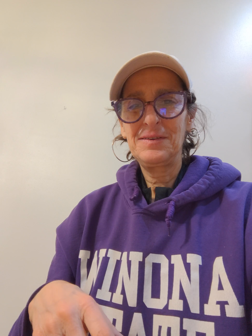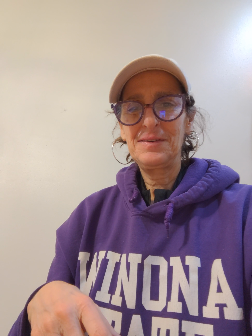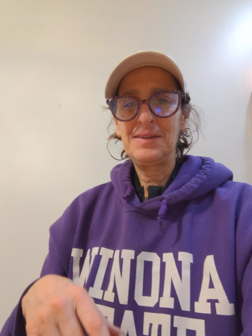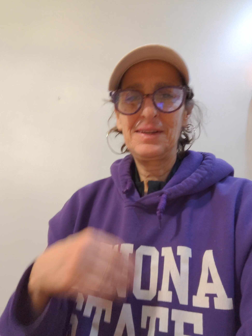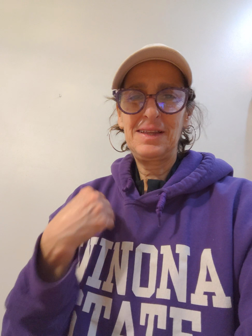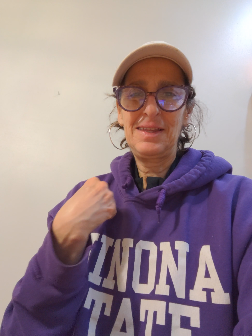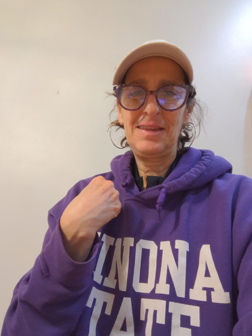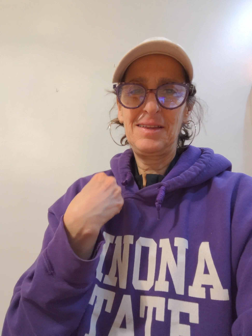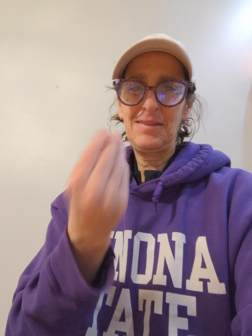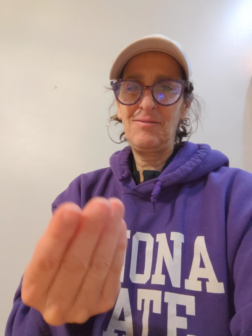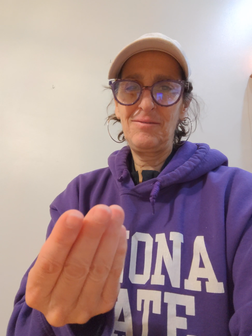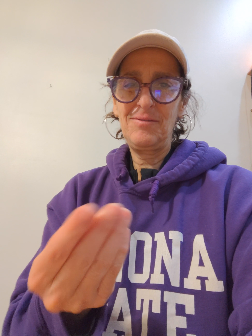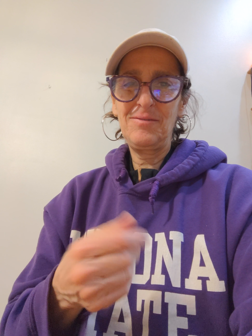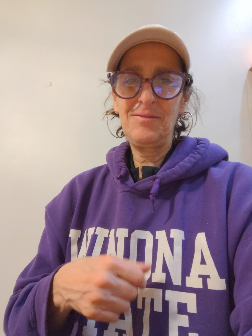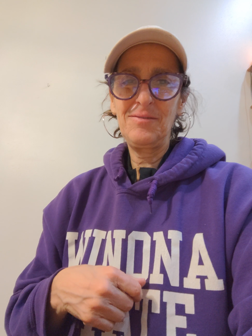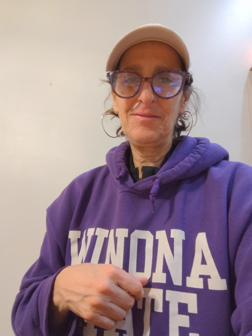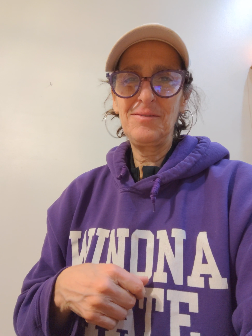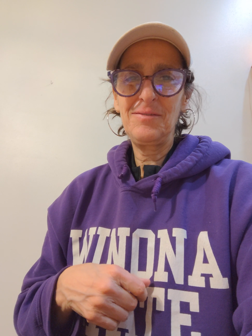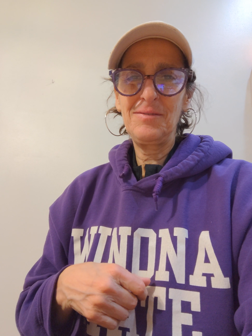give